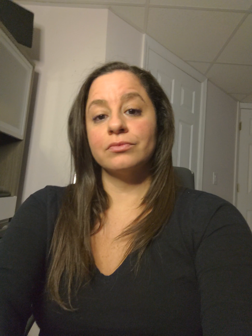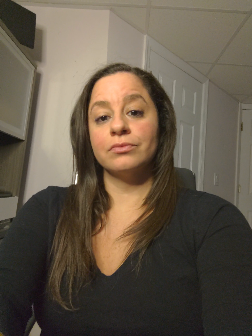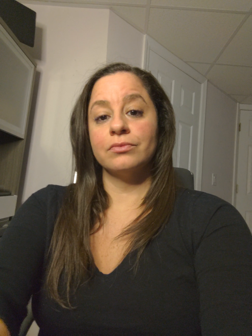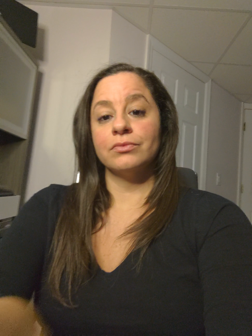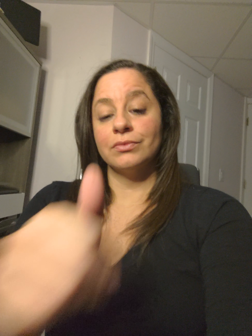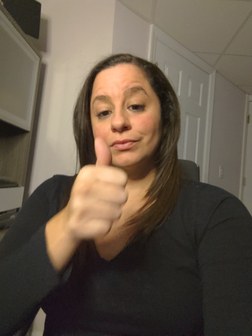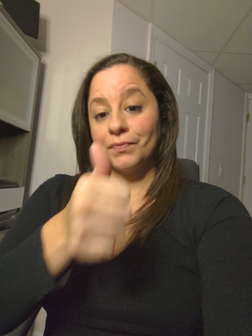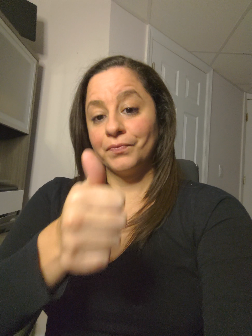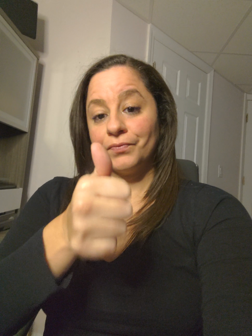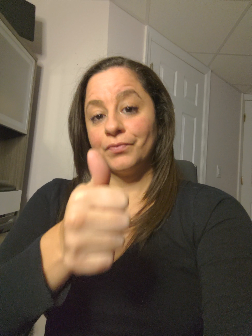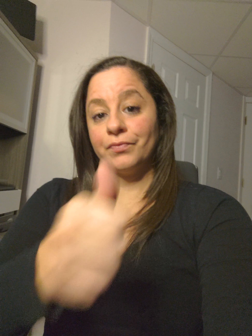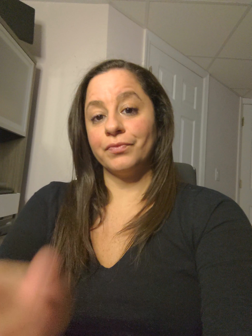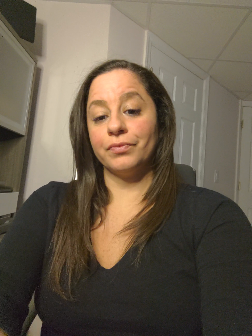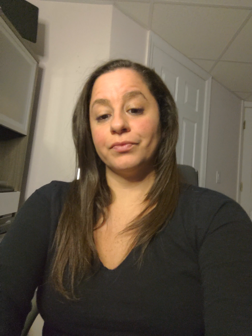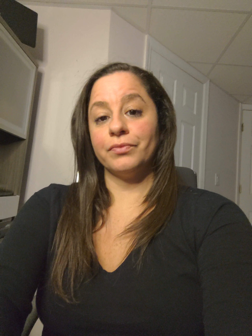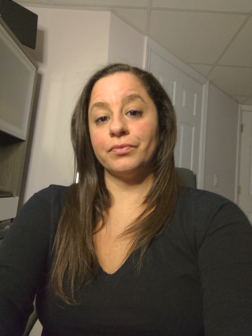yourself